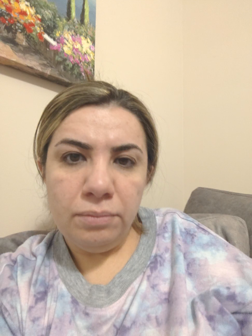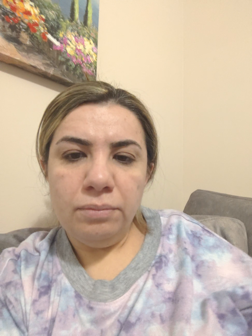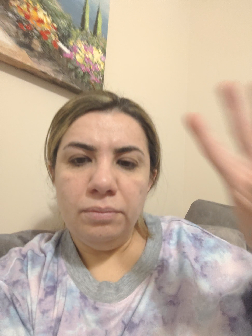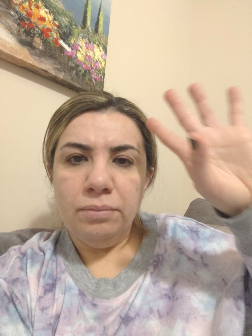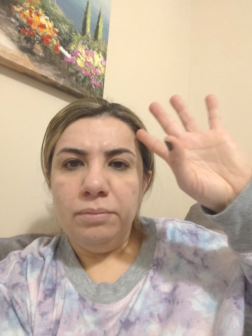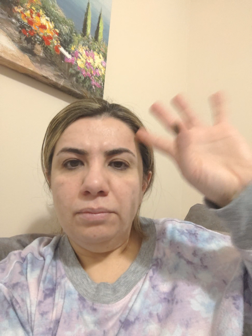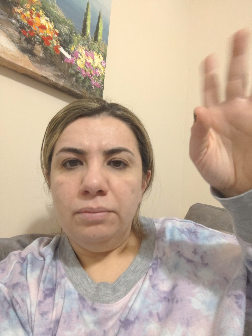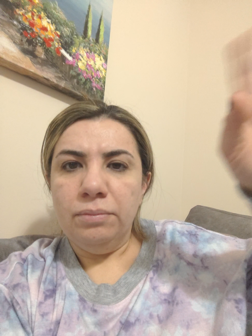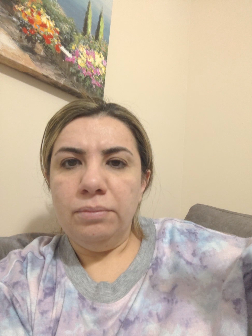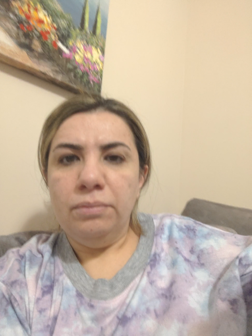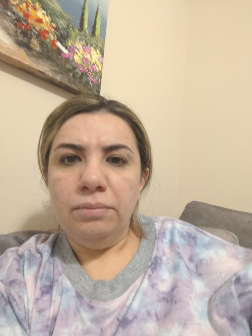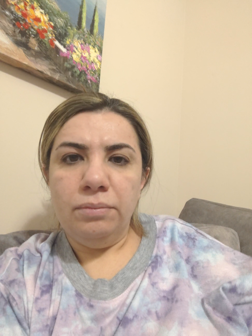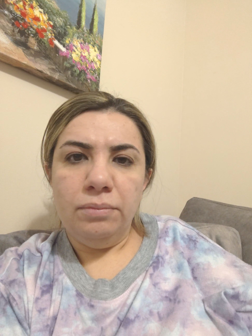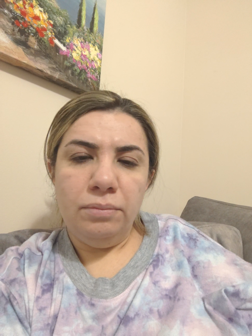pretend